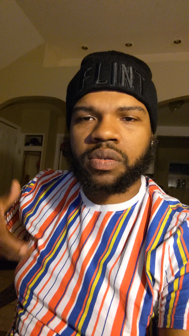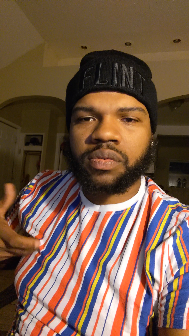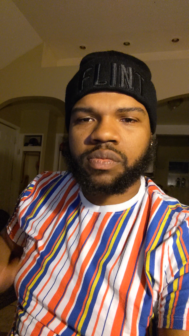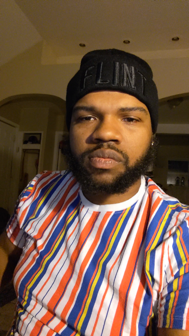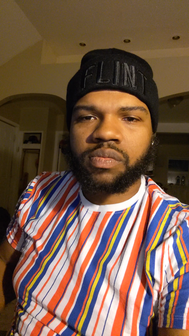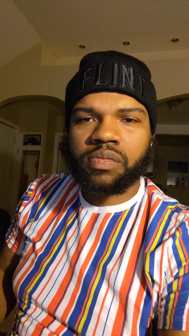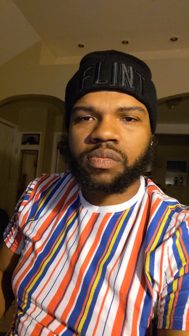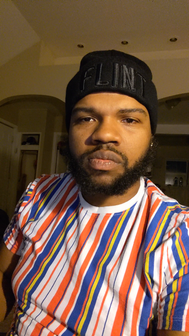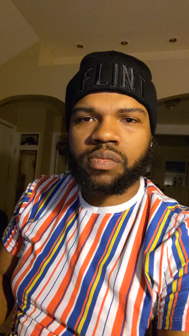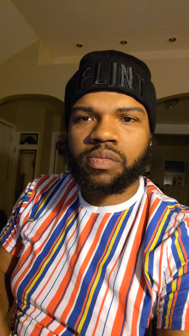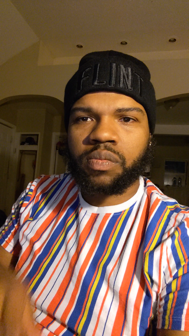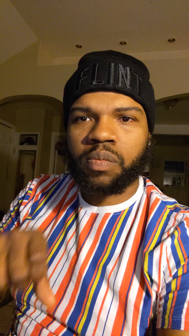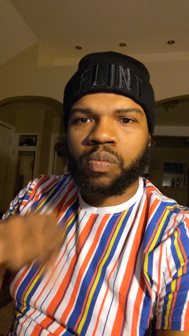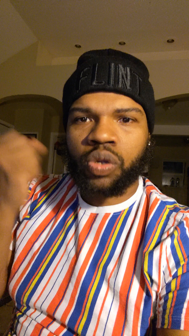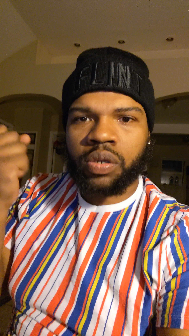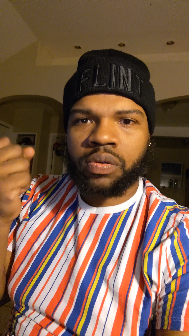break